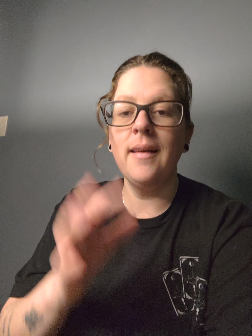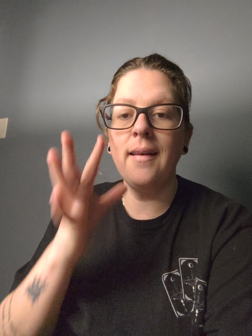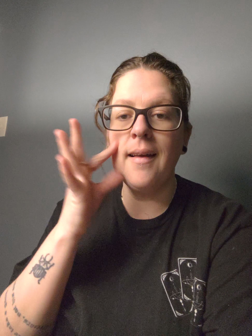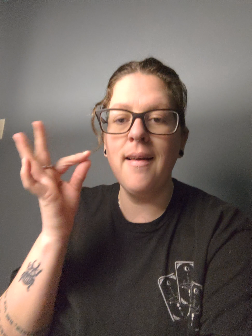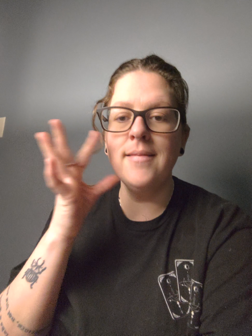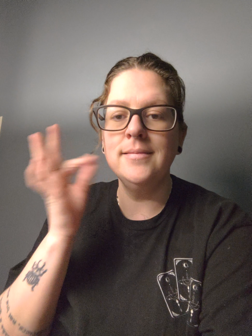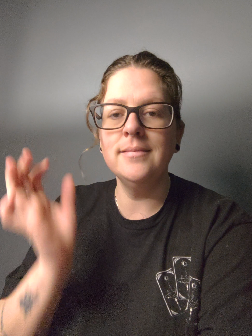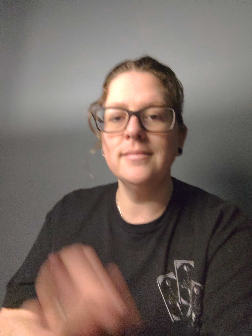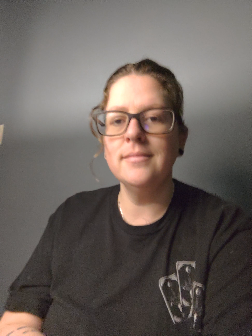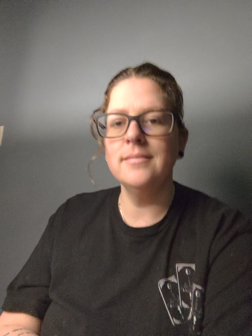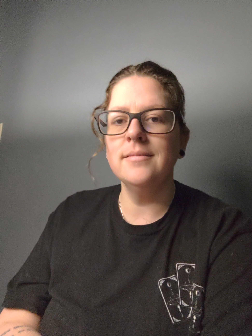cat